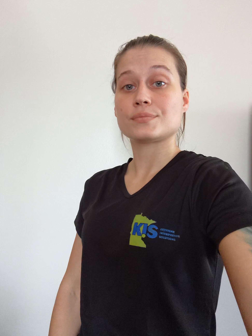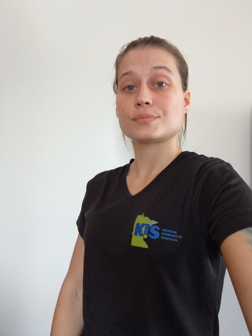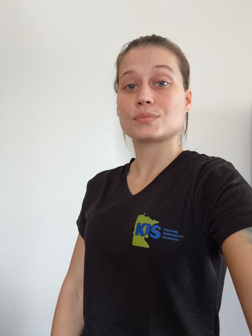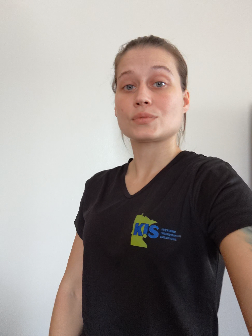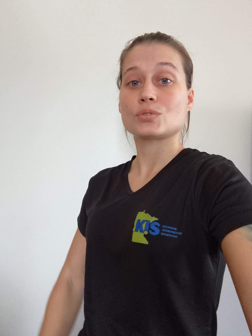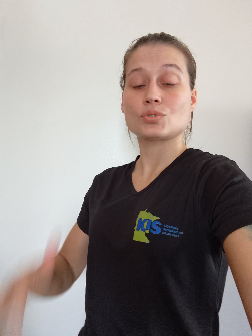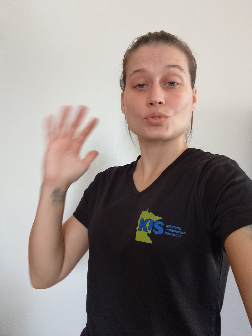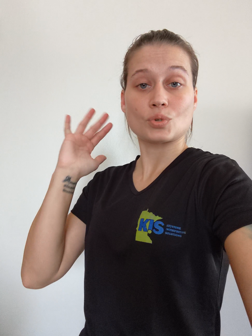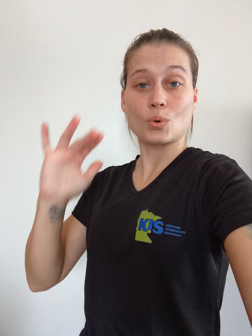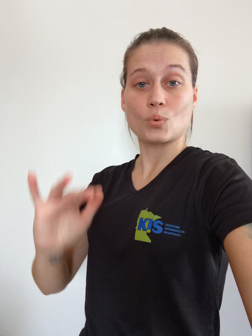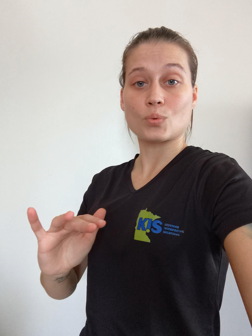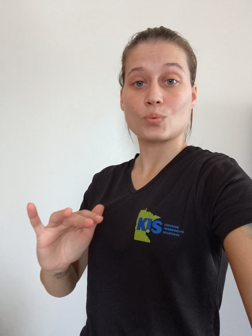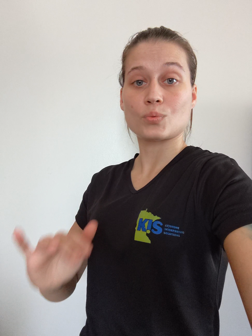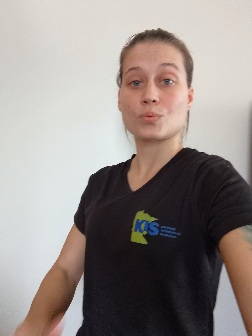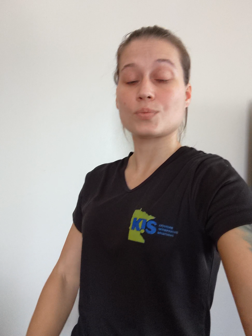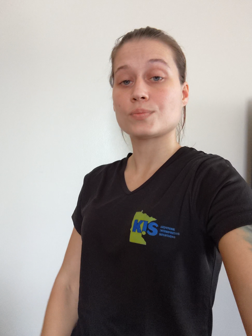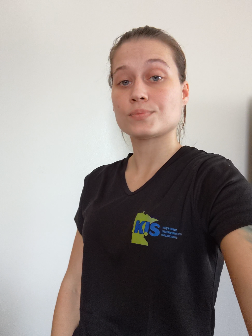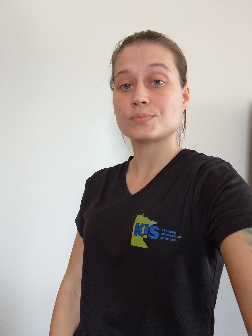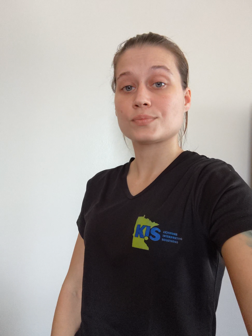snow